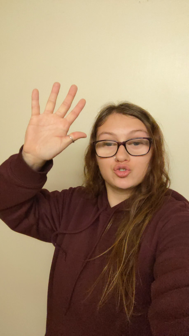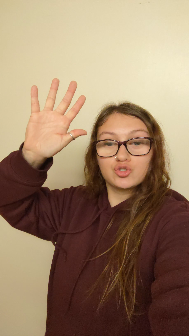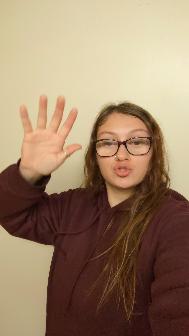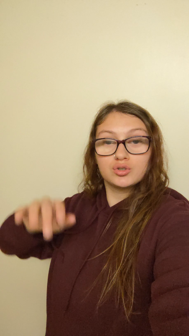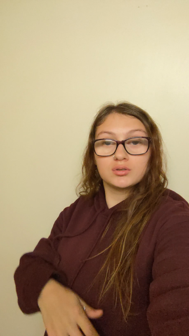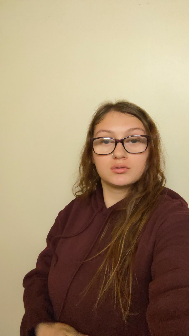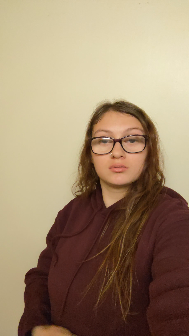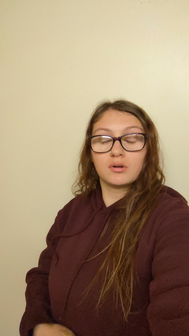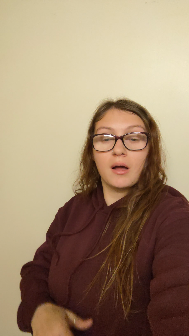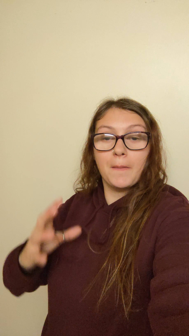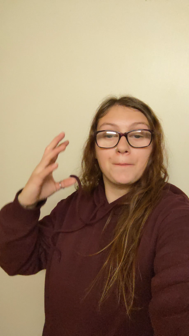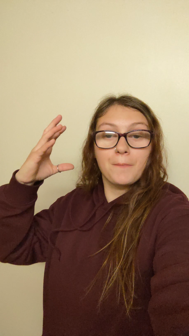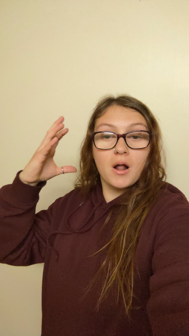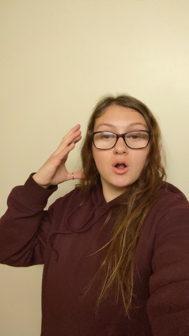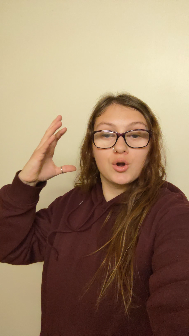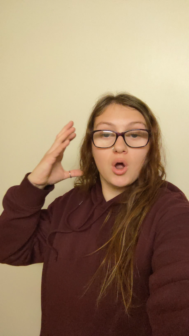pillow